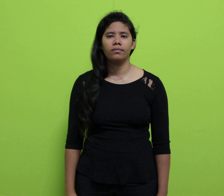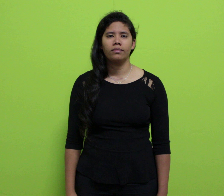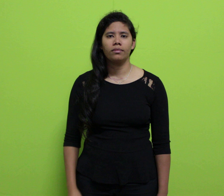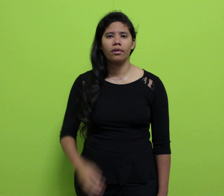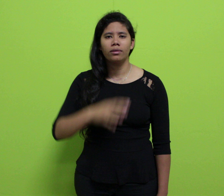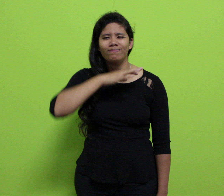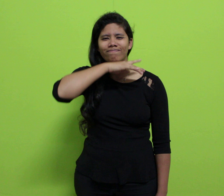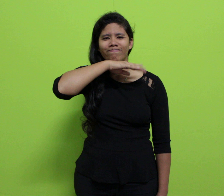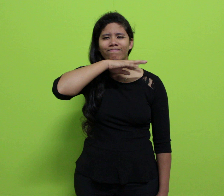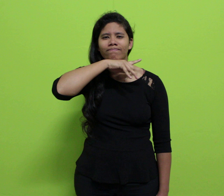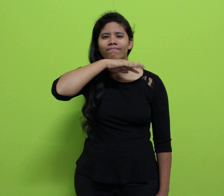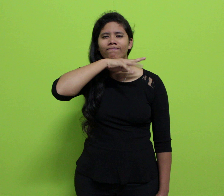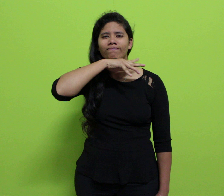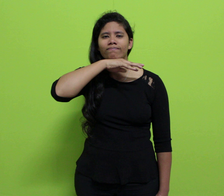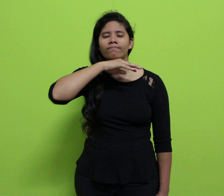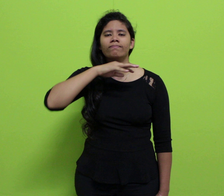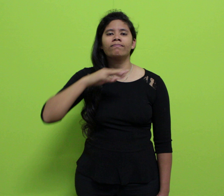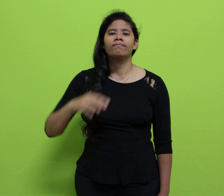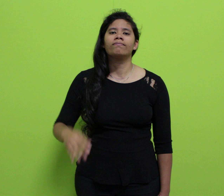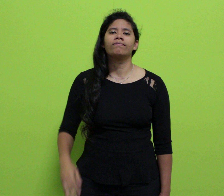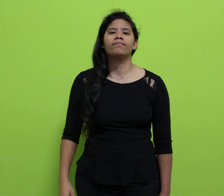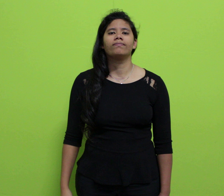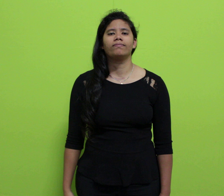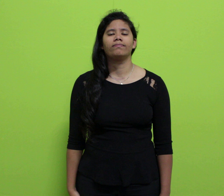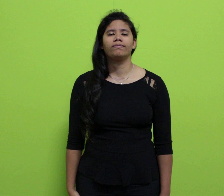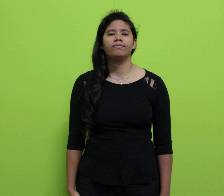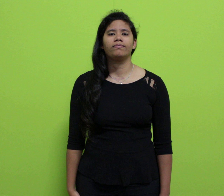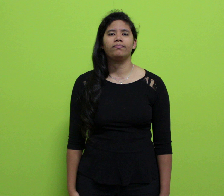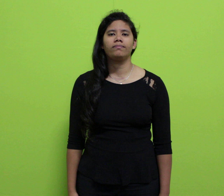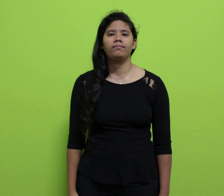ruim